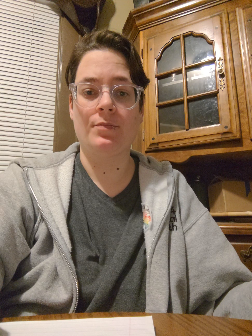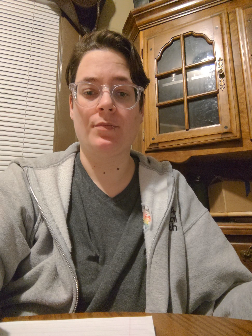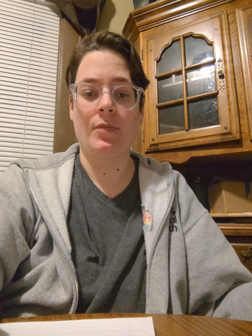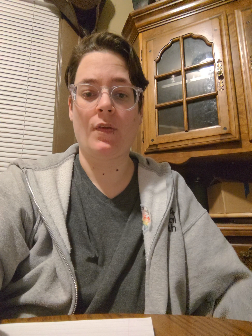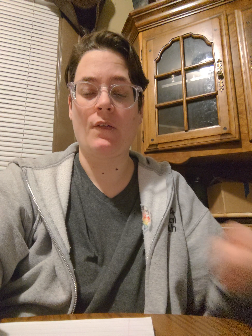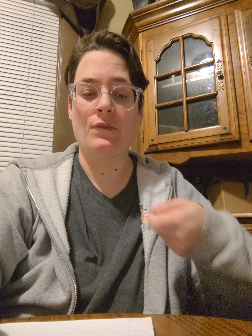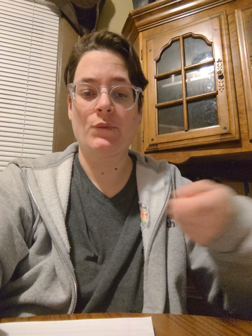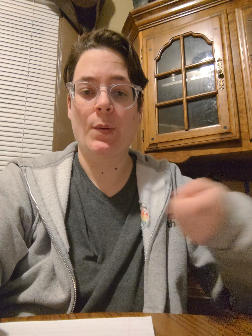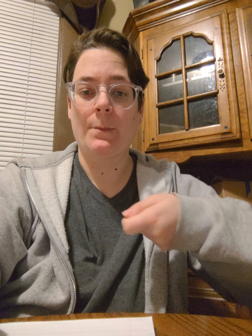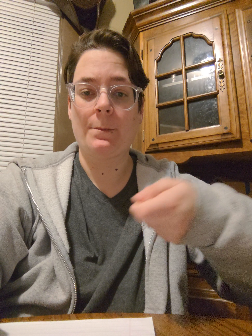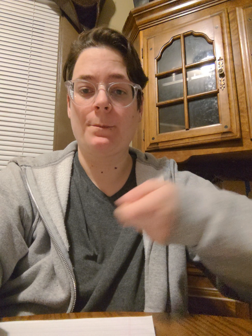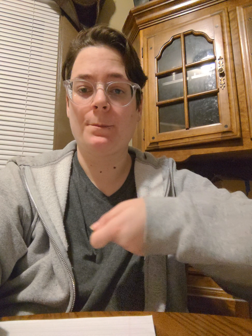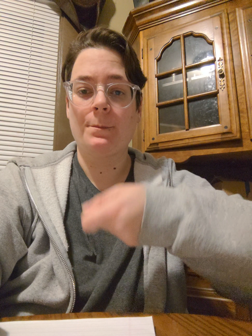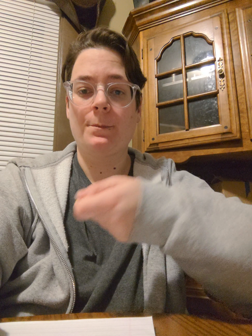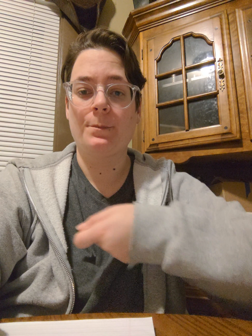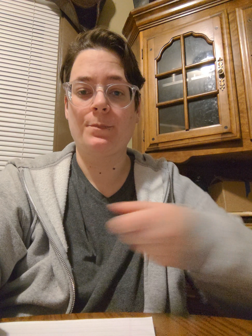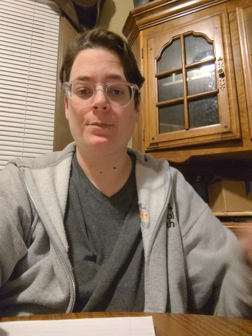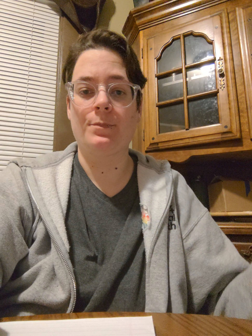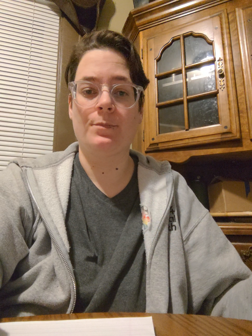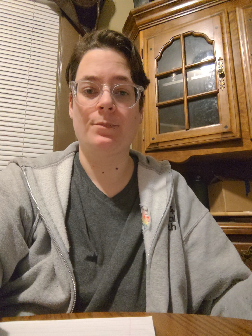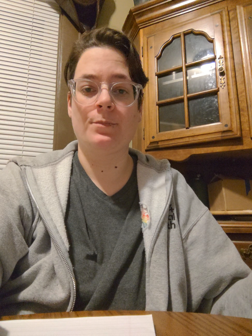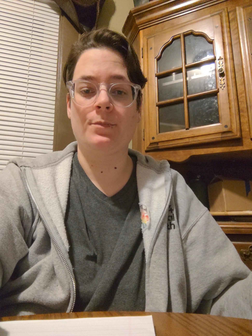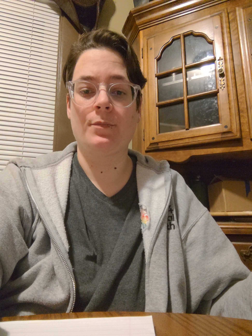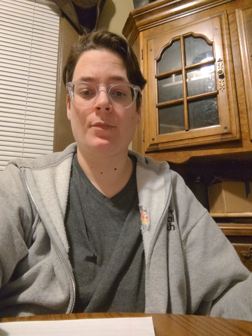vacuum